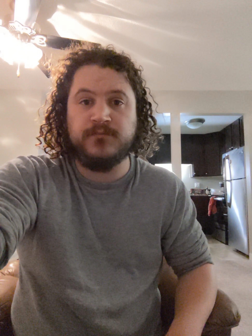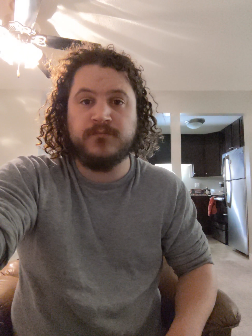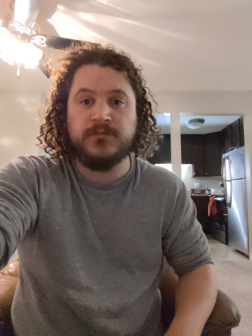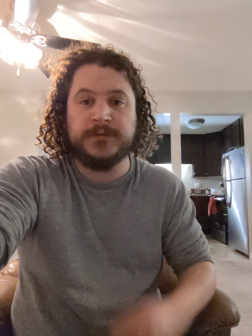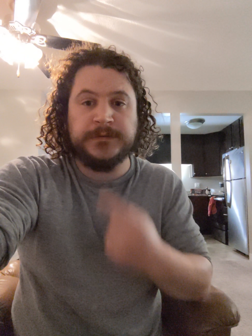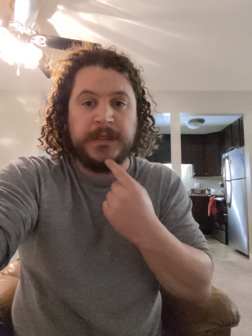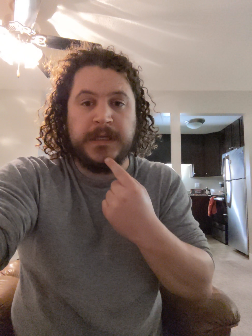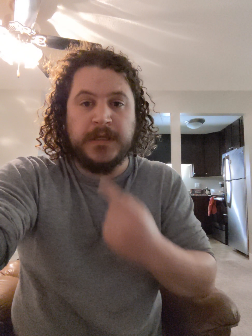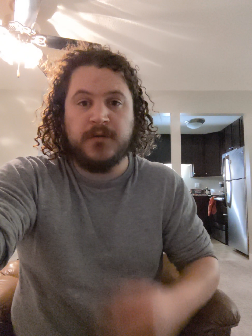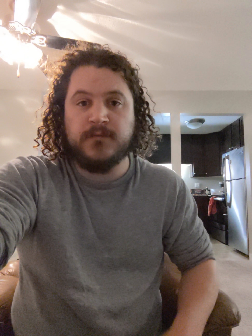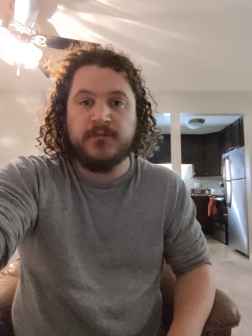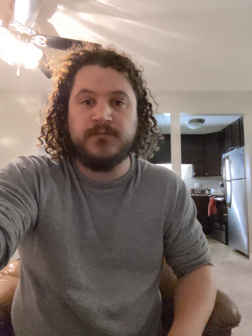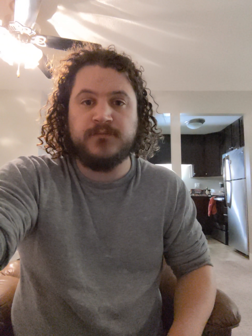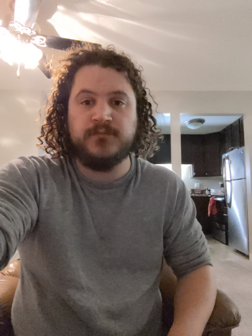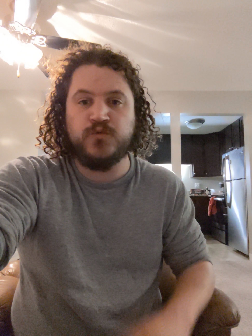say